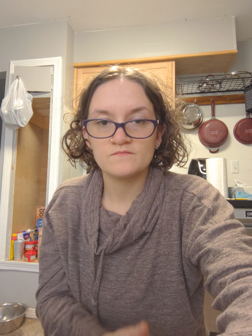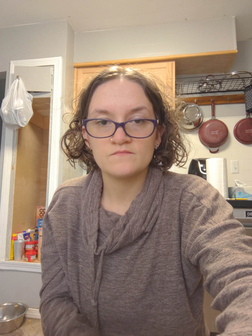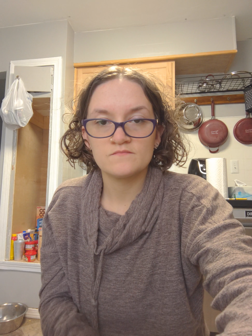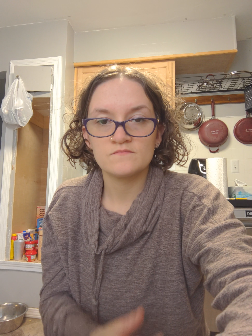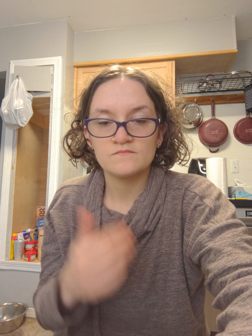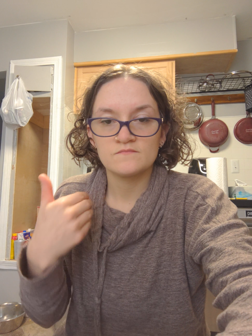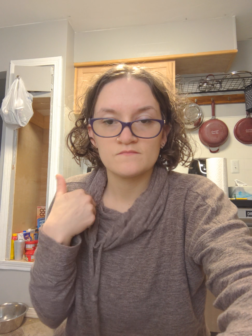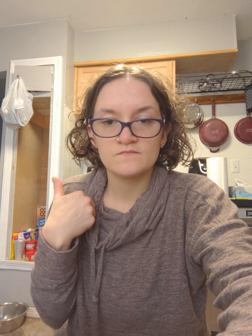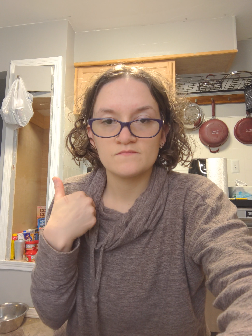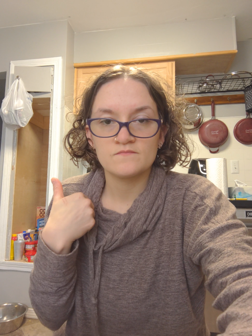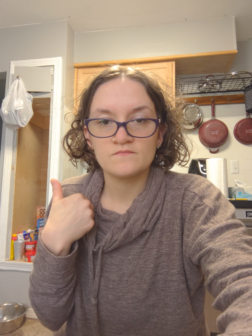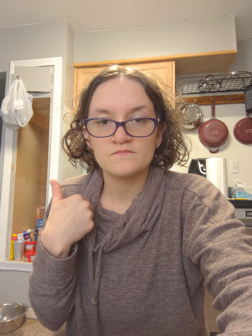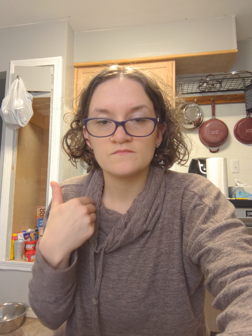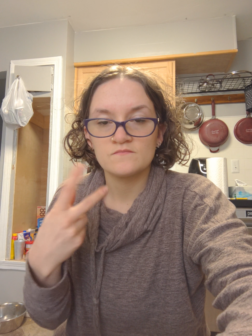have